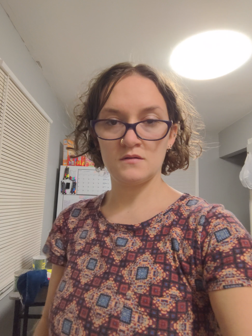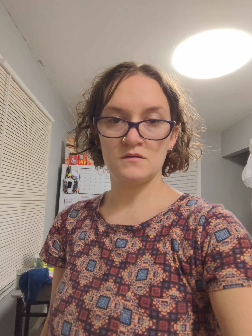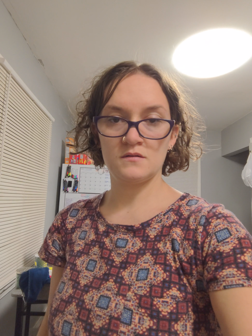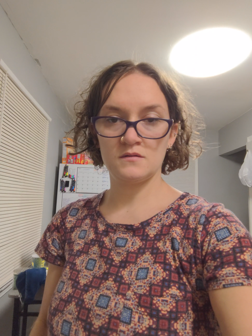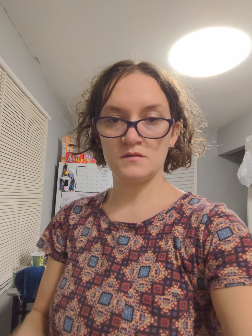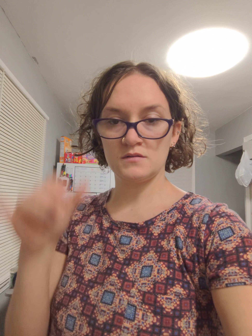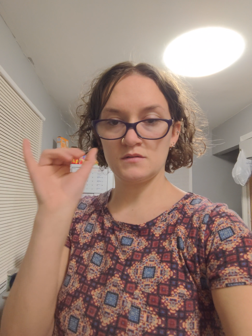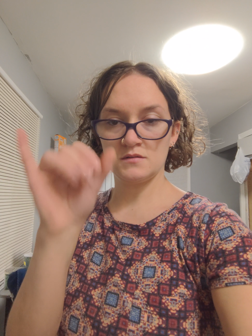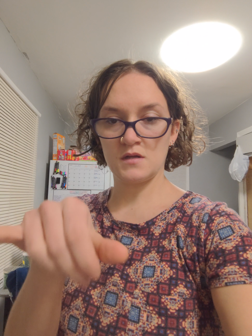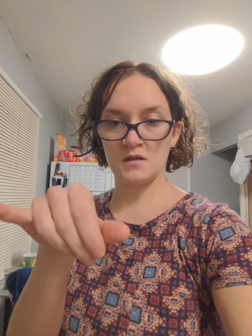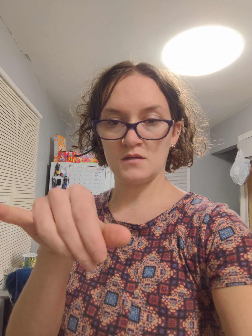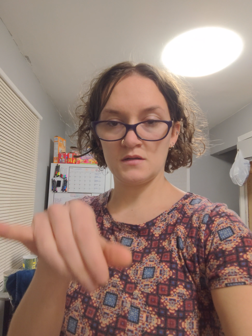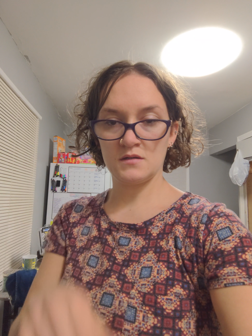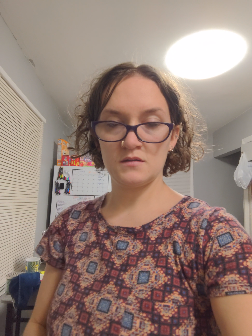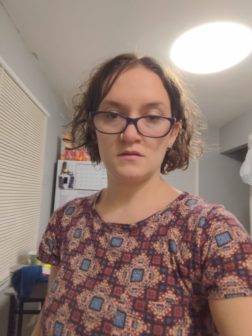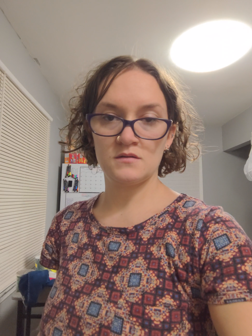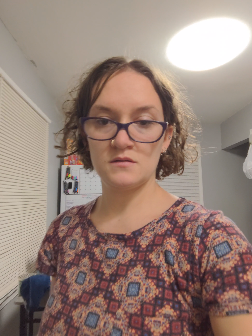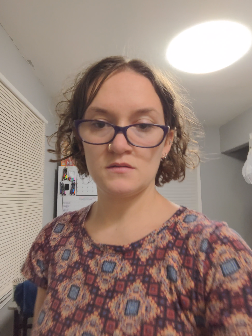stay